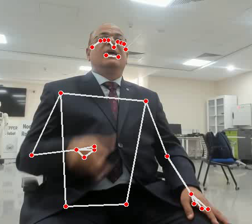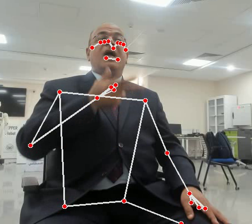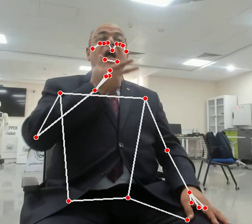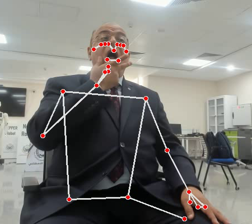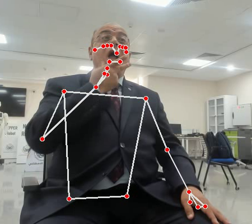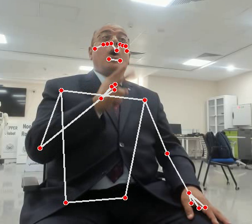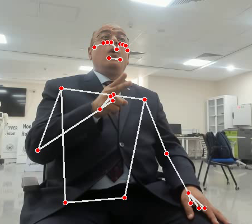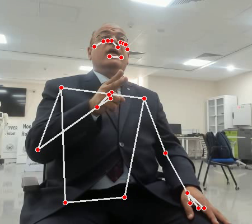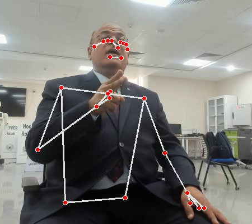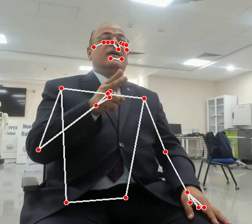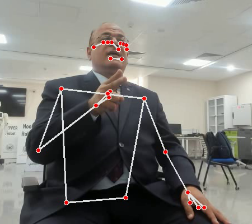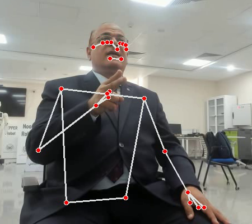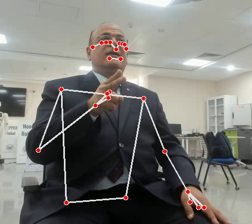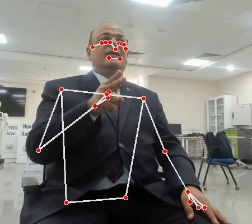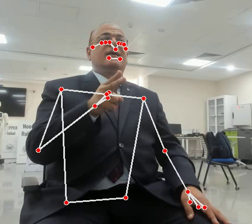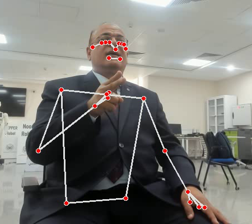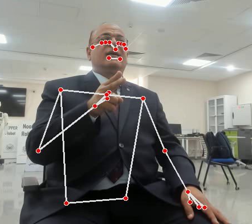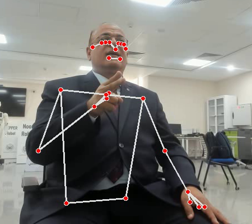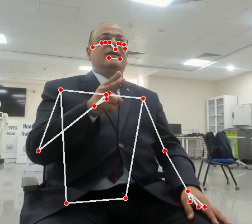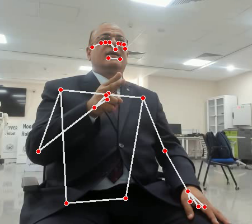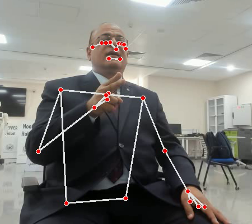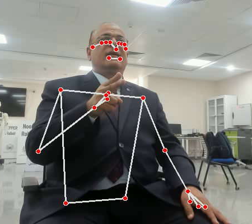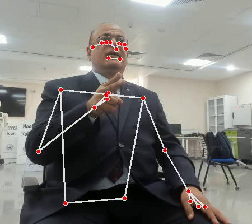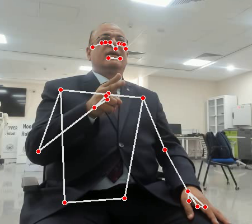helw awy